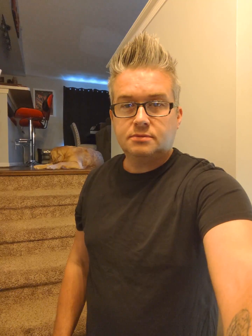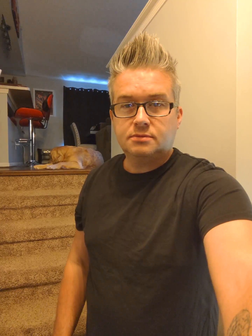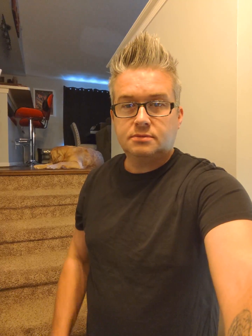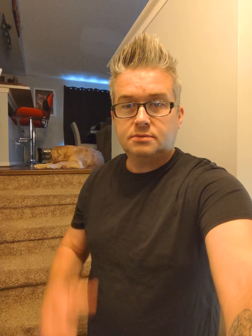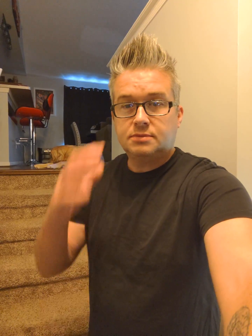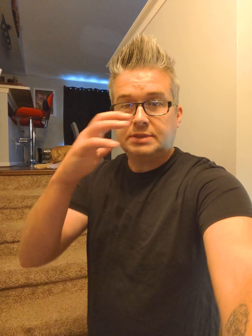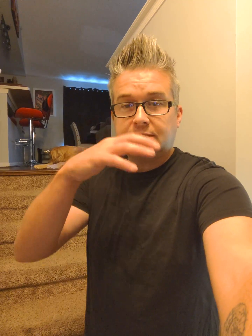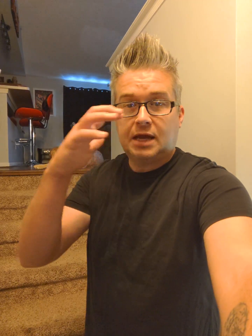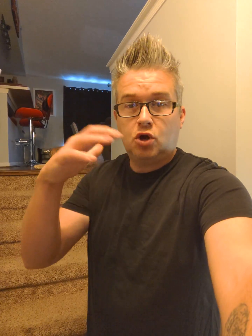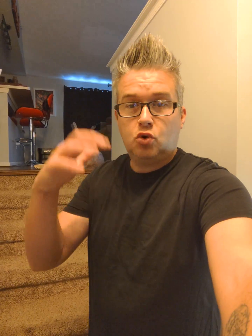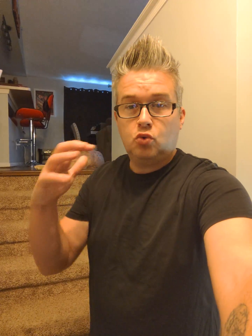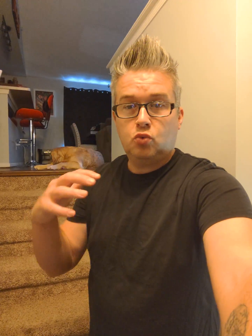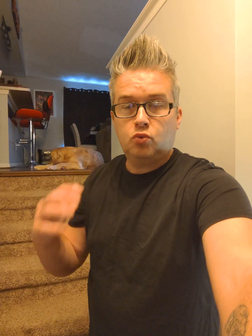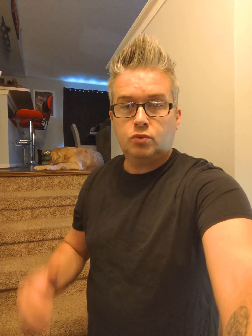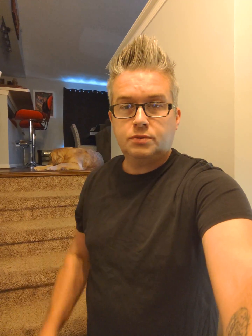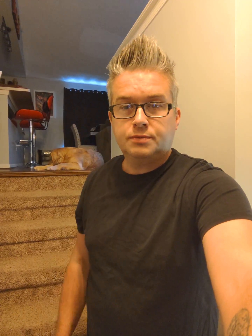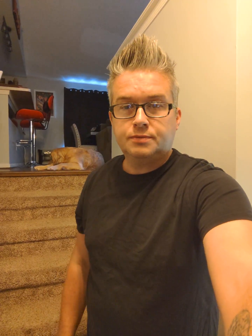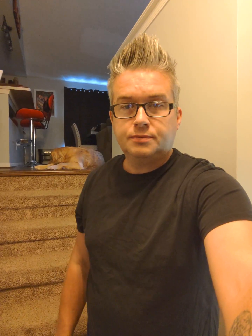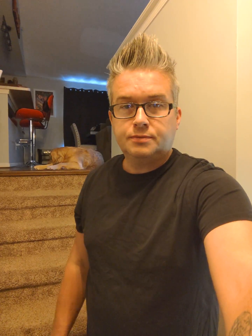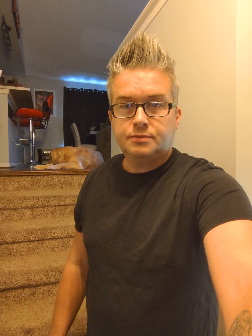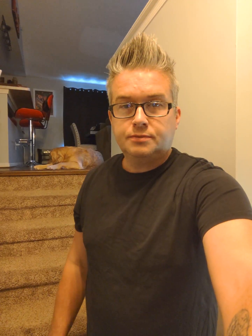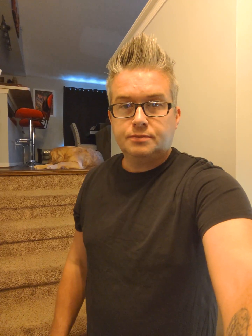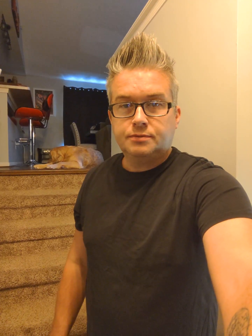grapes